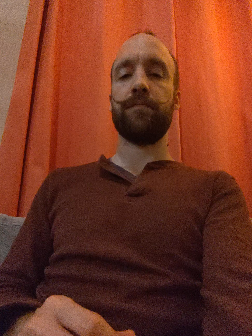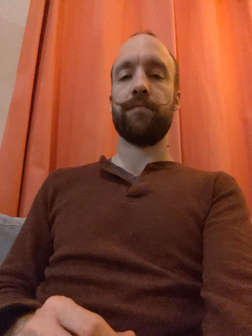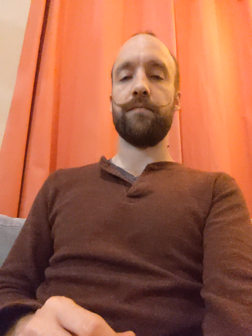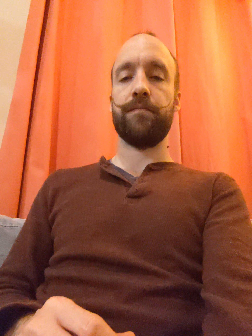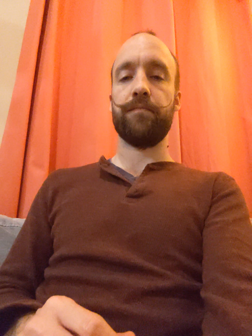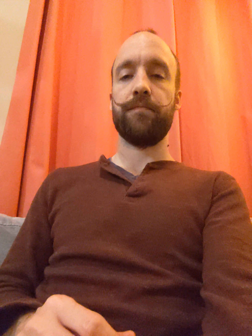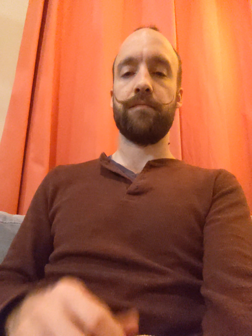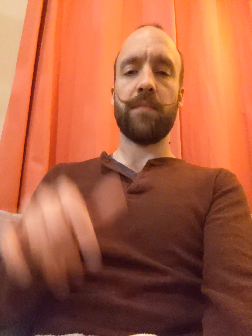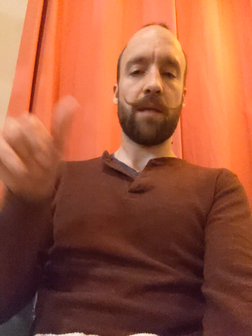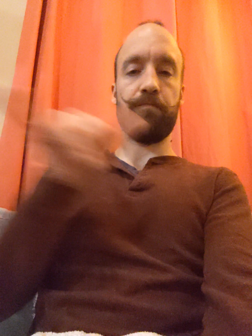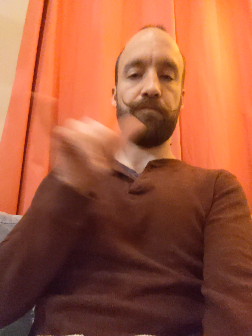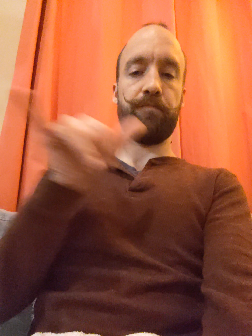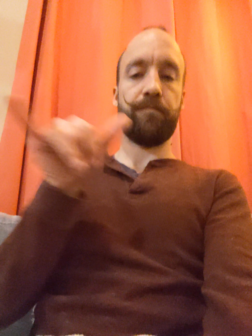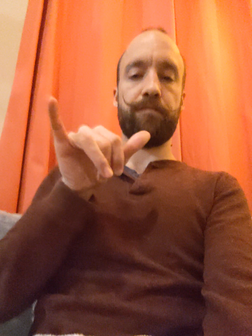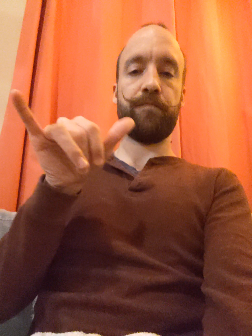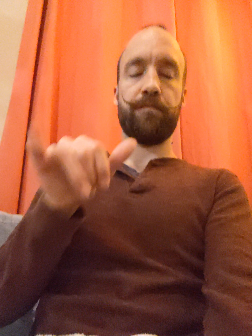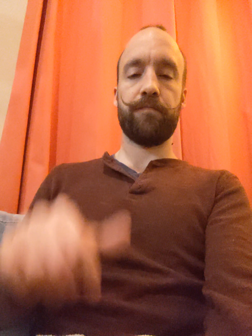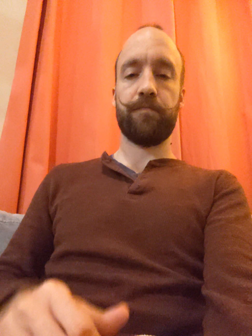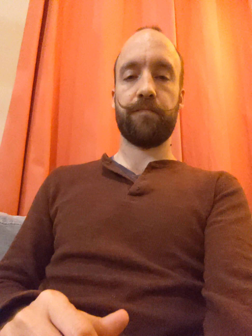same